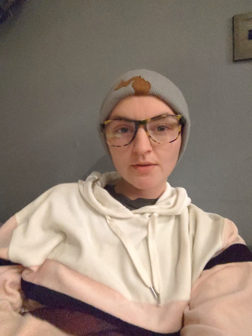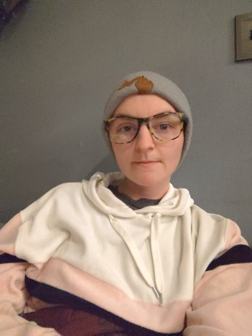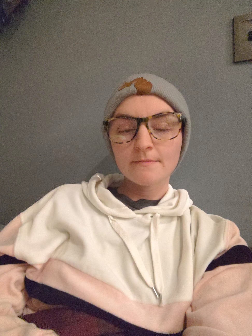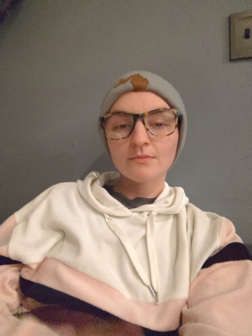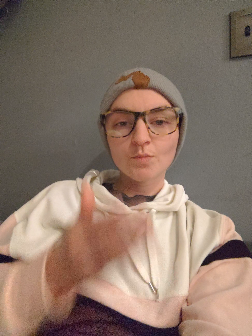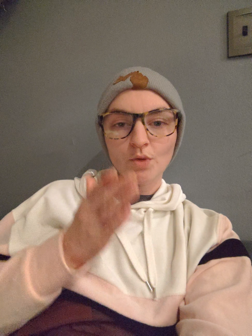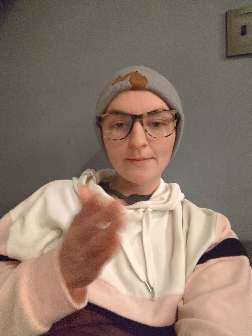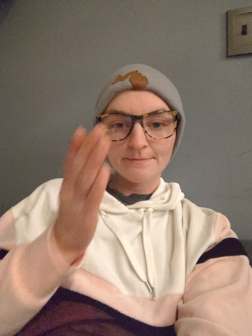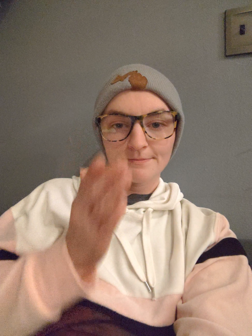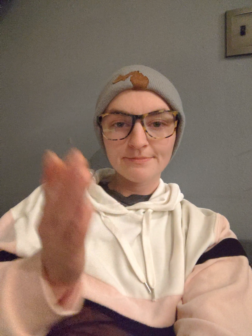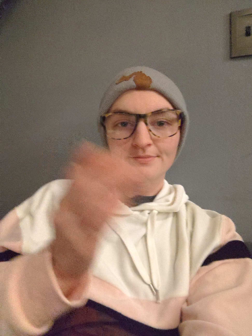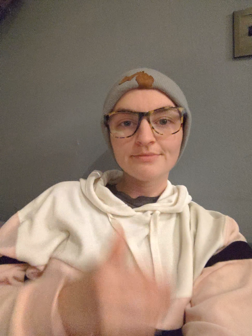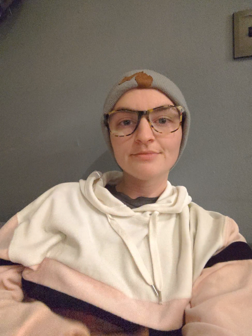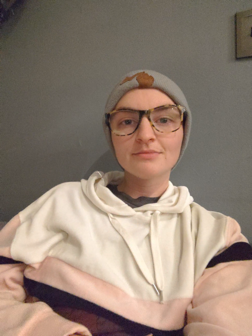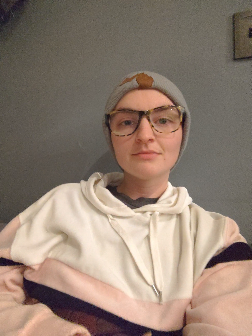boat